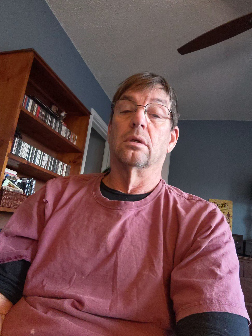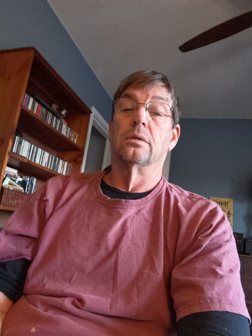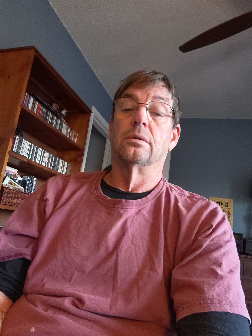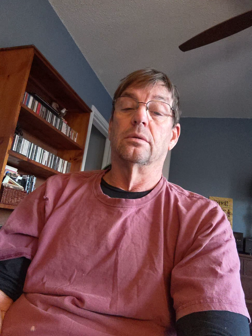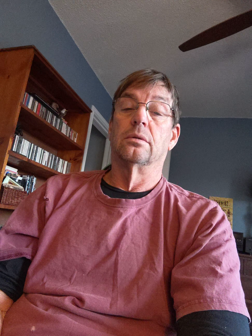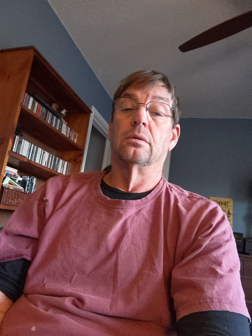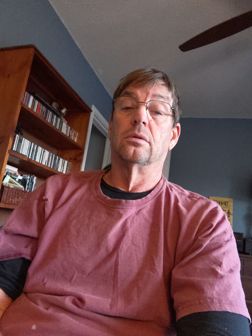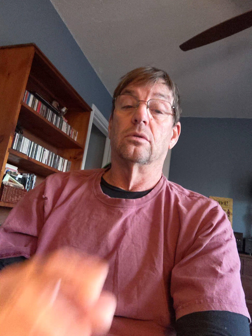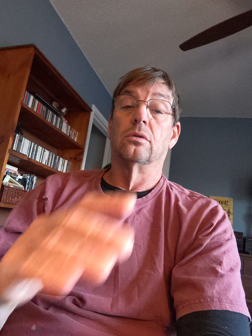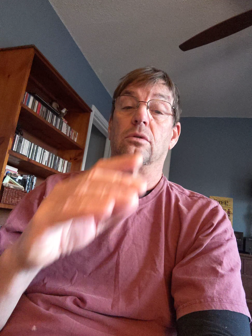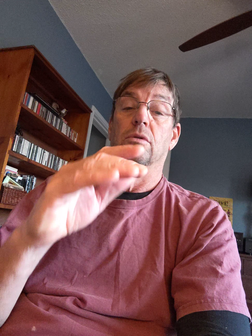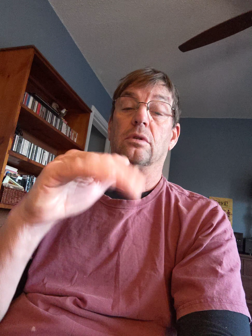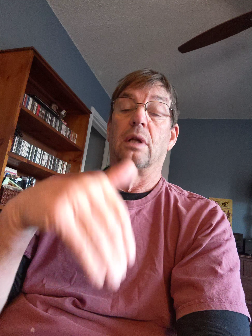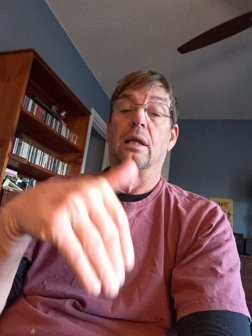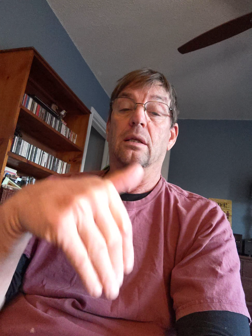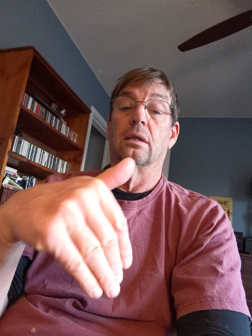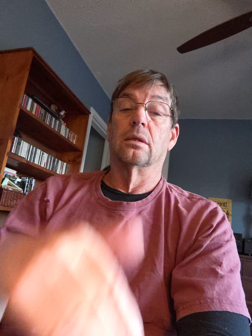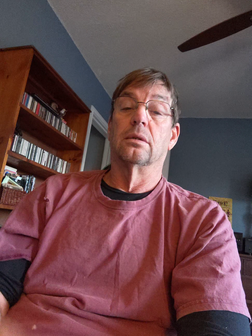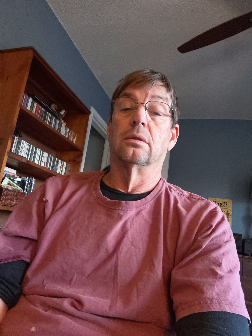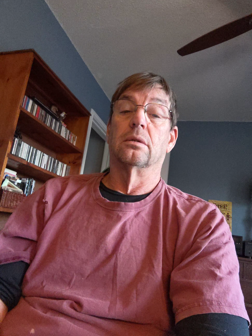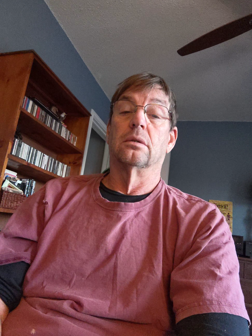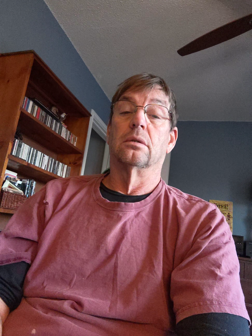night